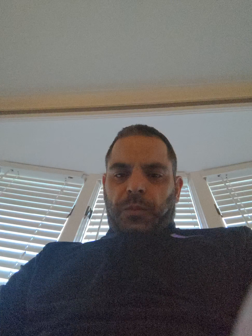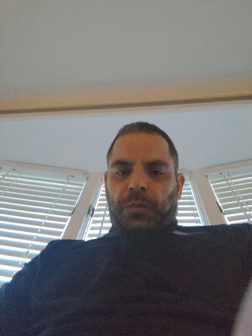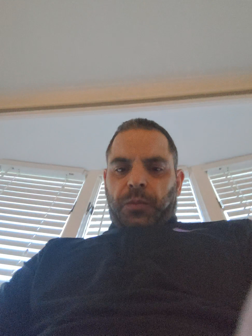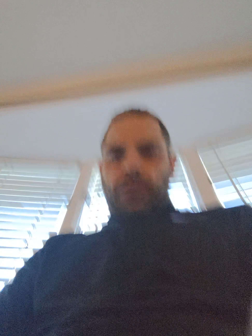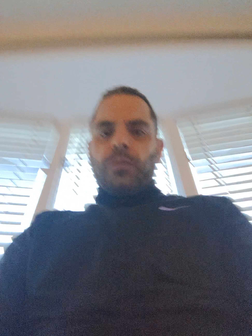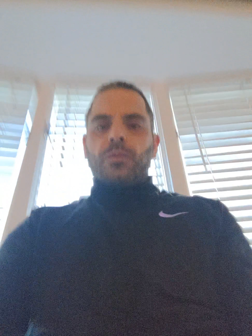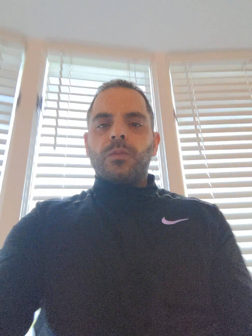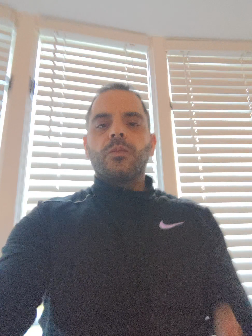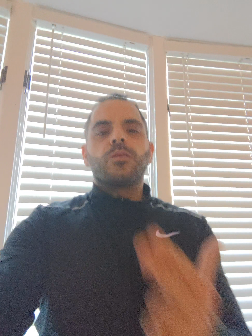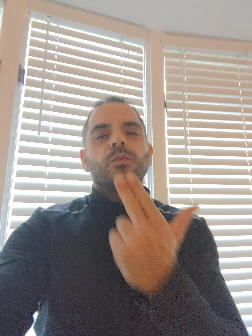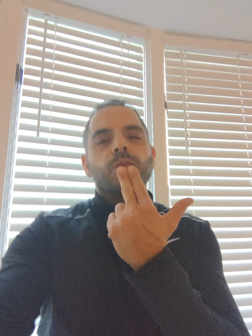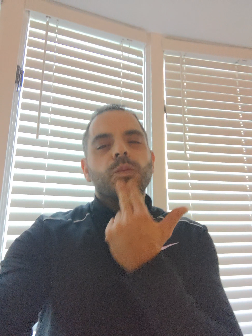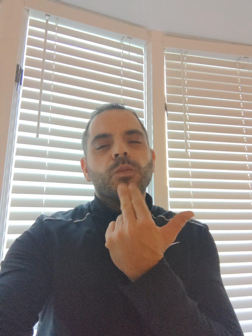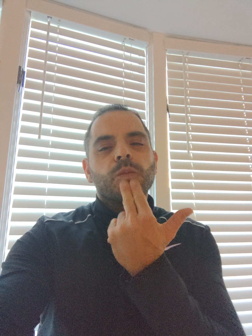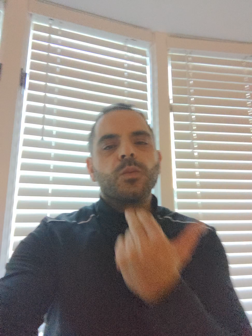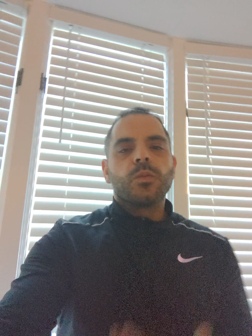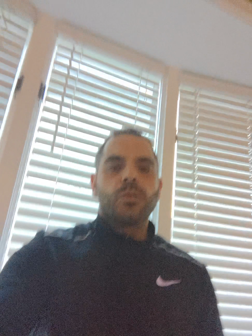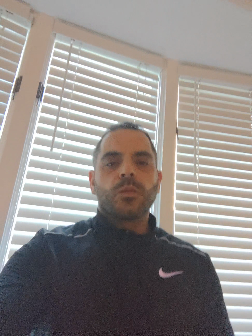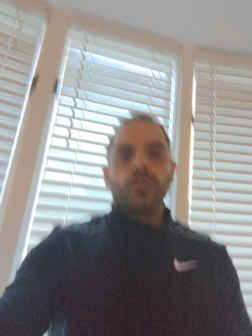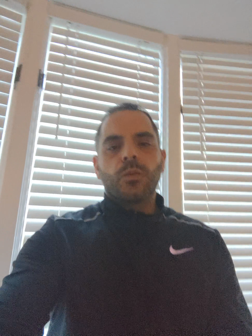cute